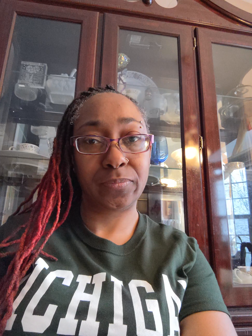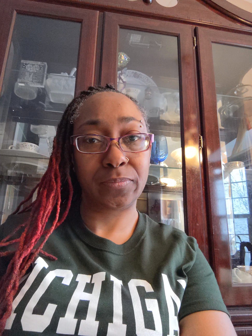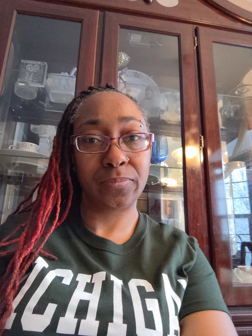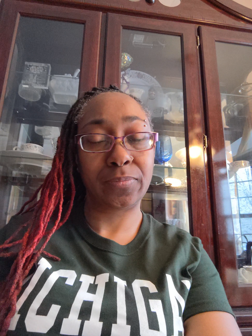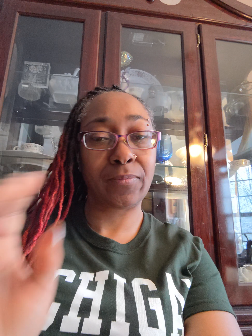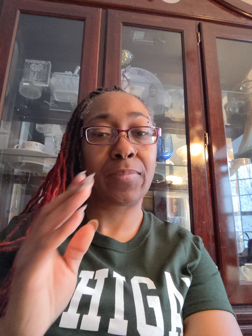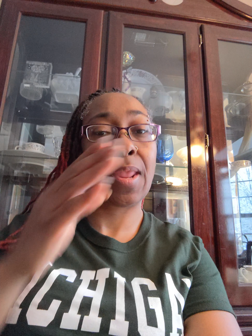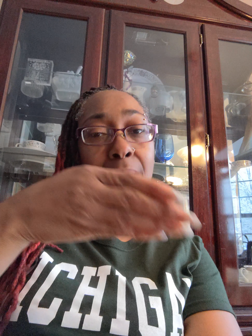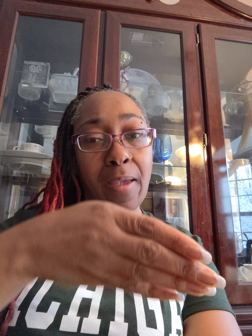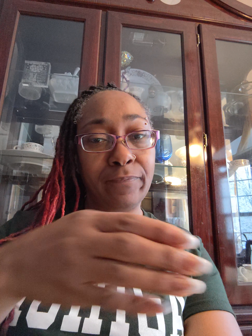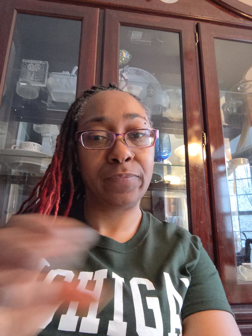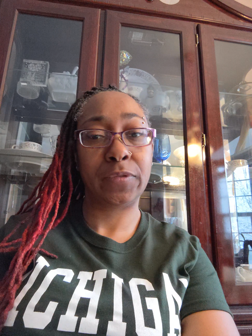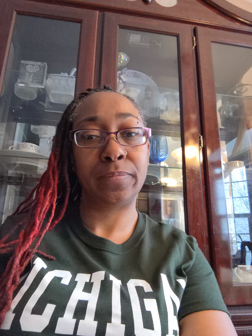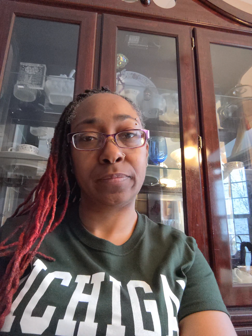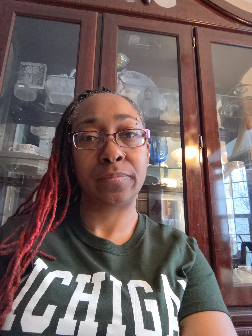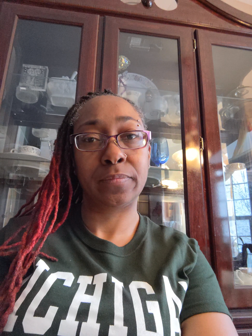after